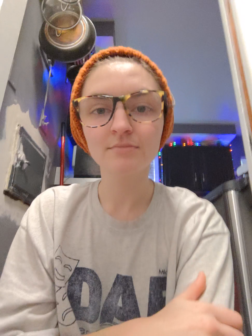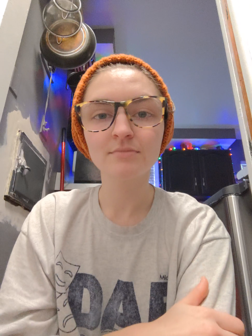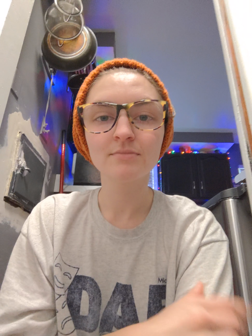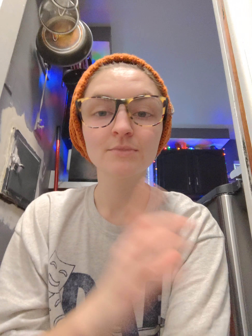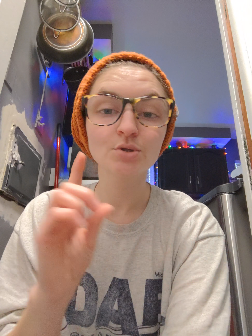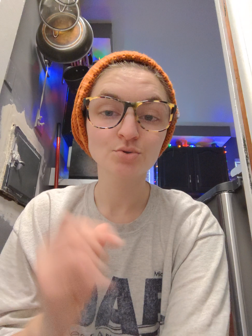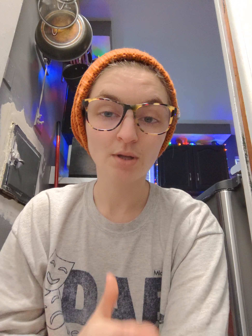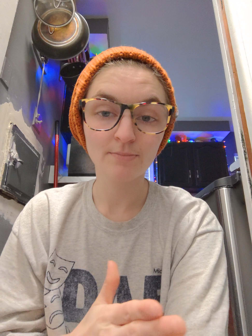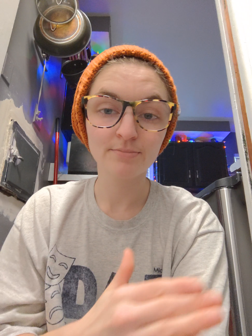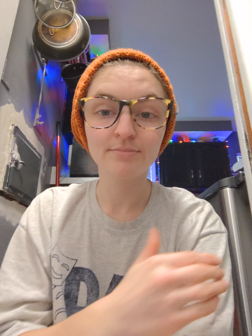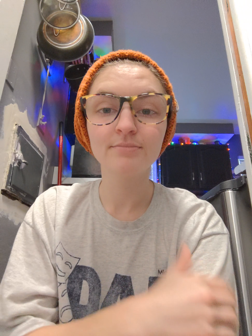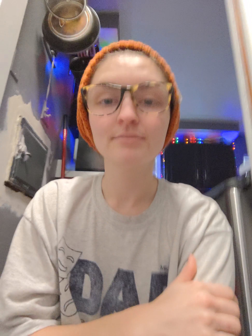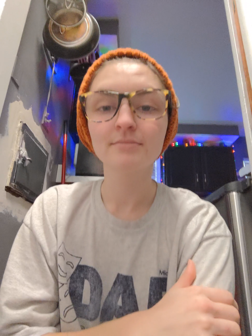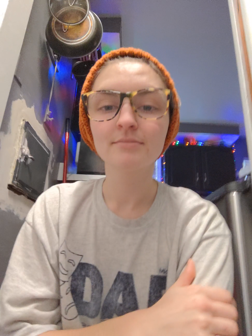dog